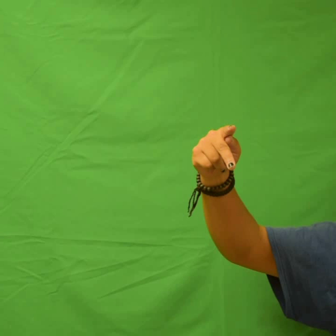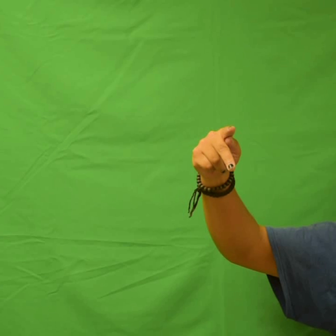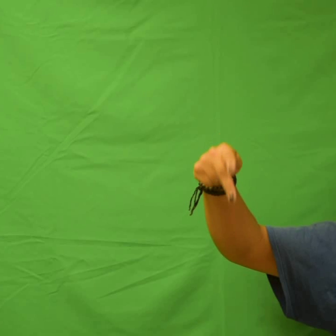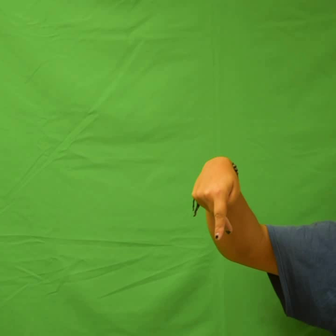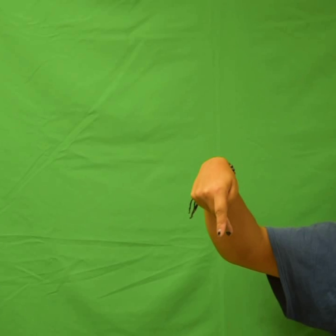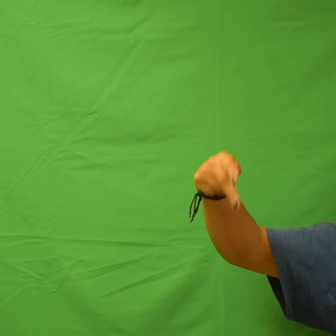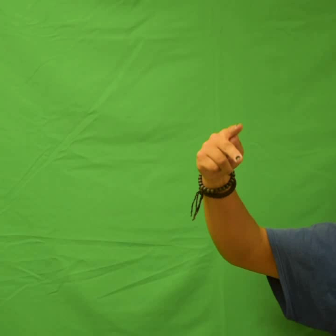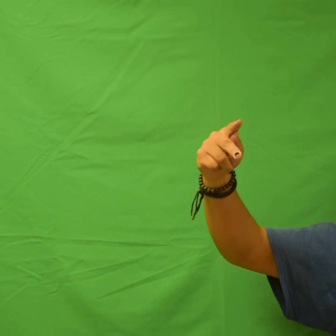K